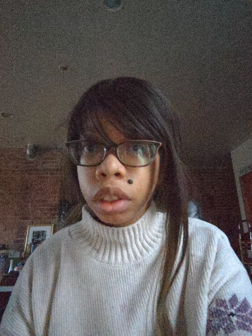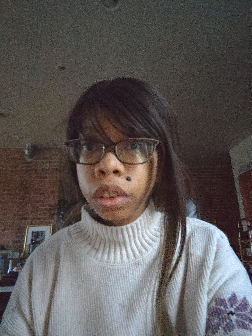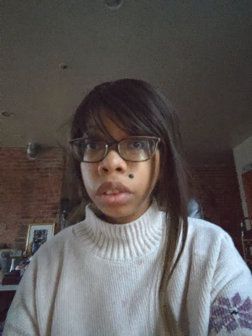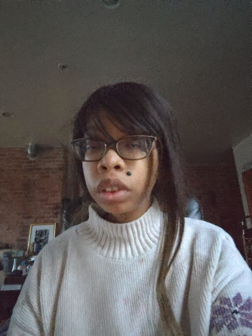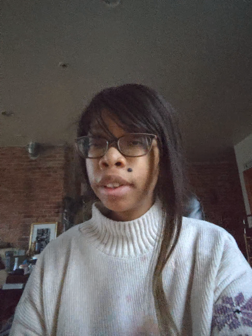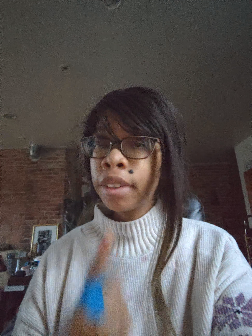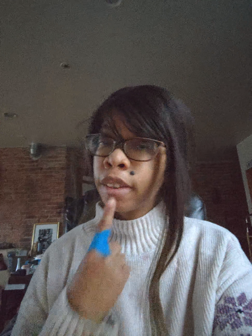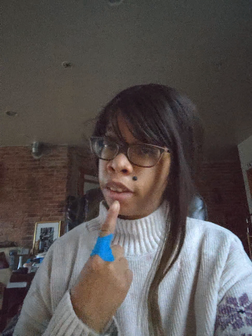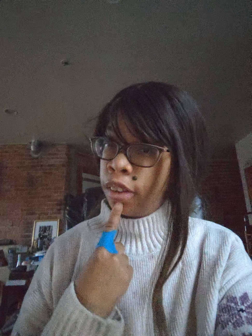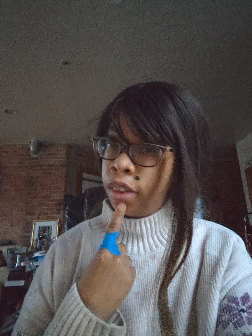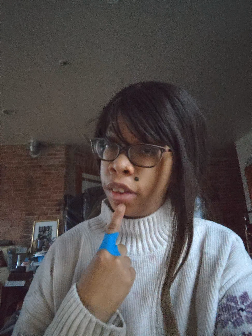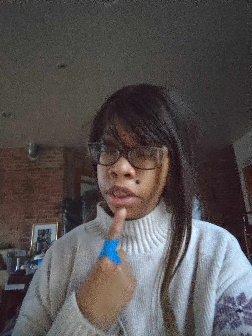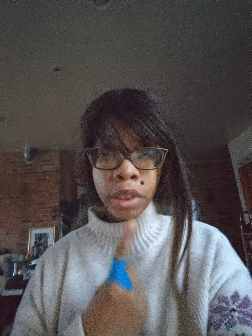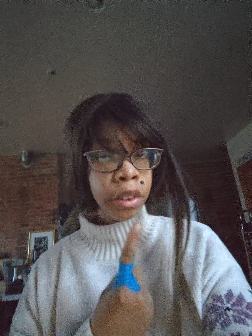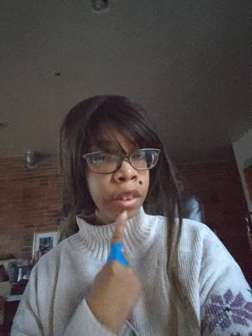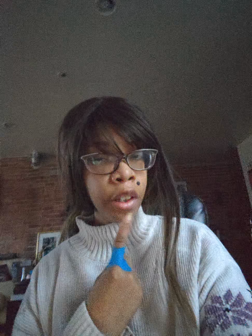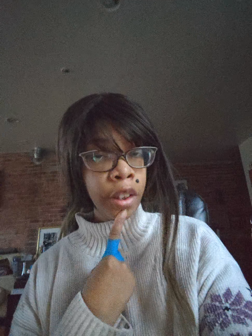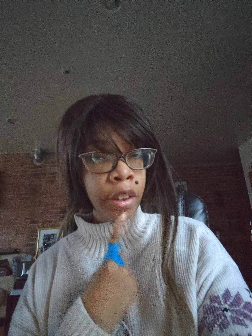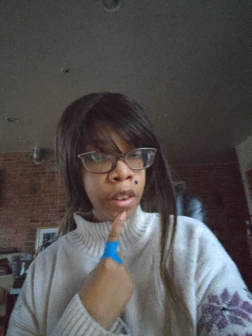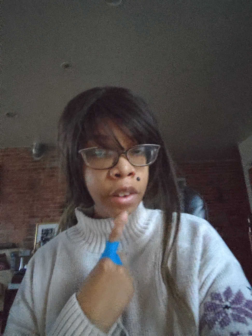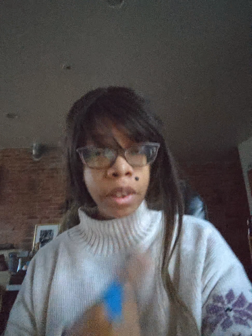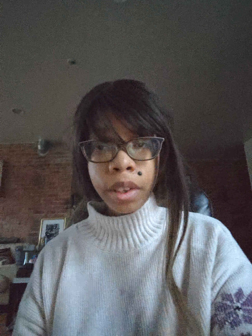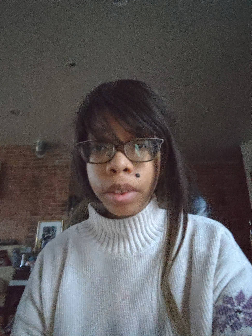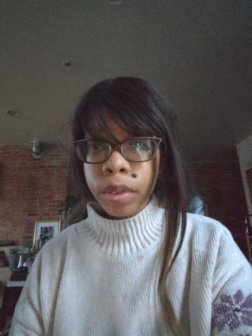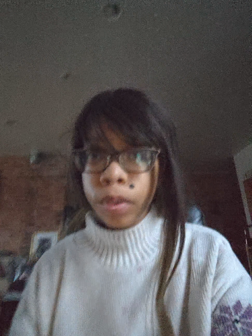say